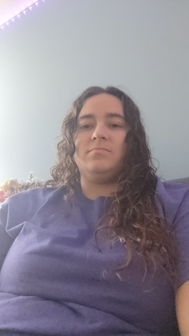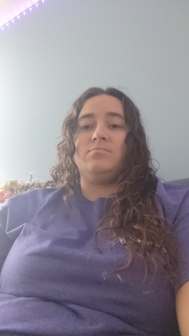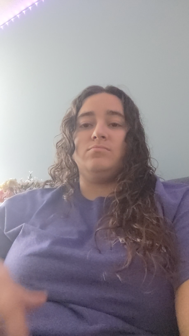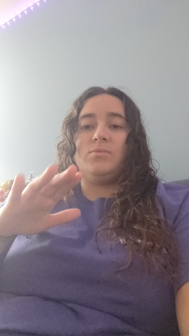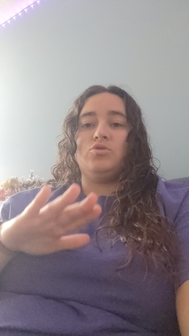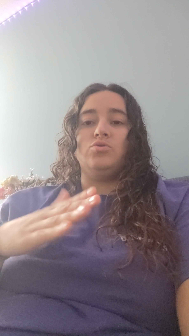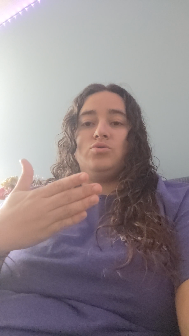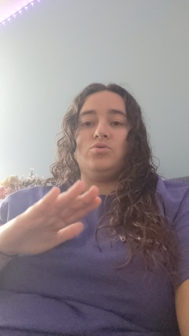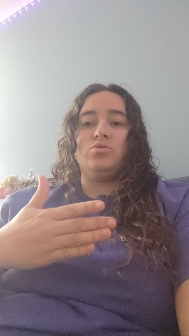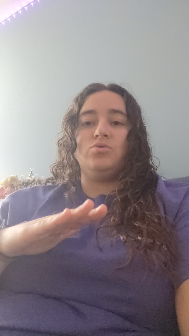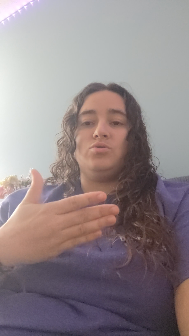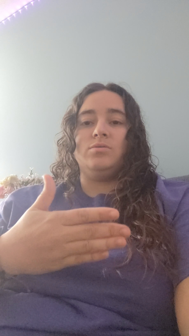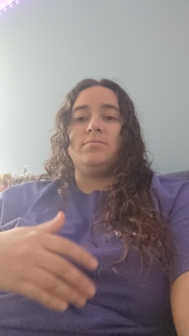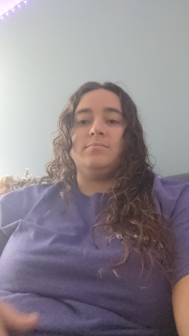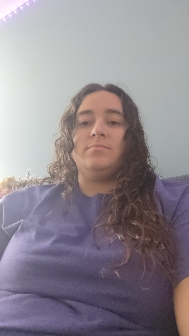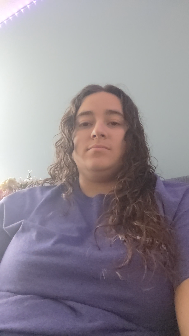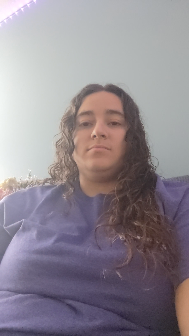cook